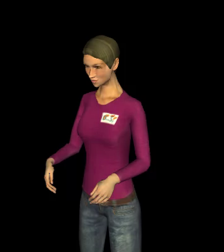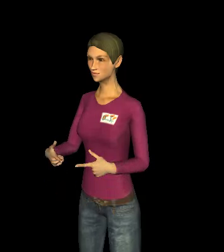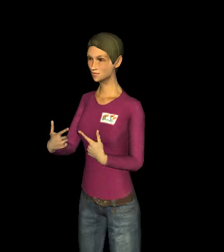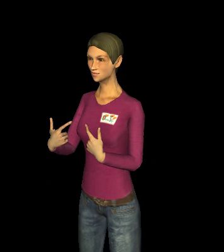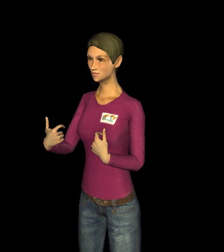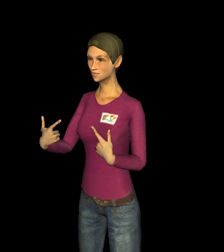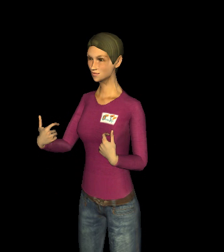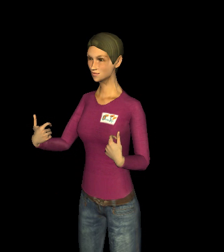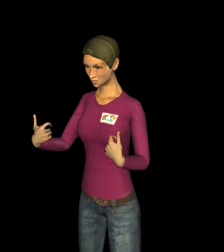مواد